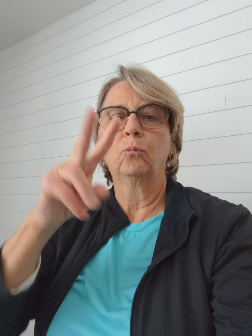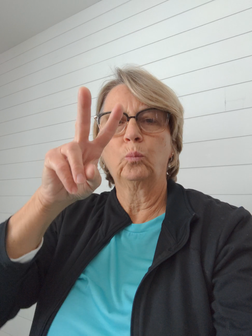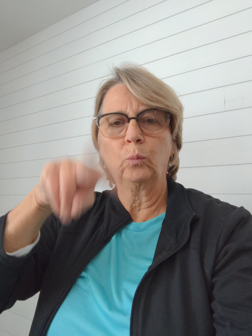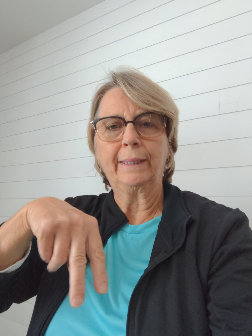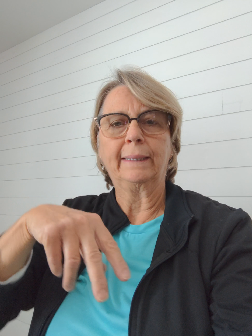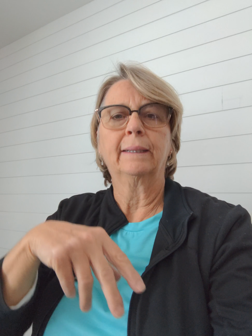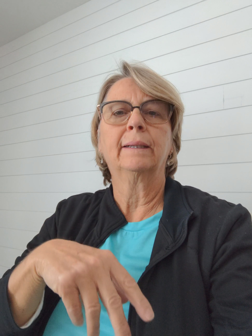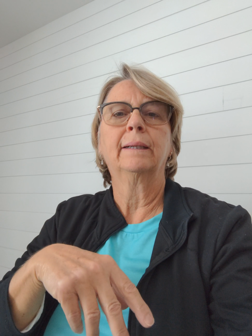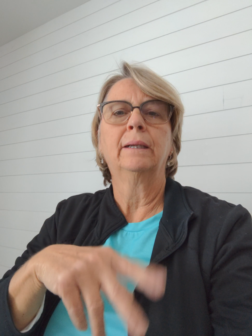read